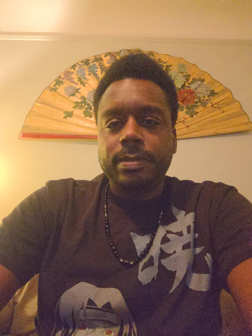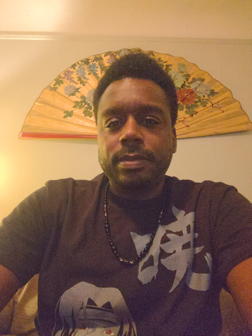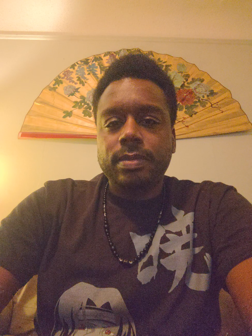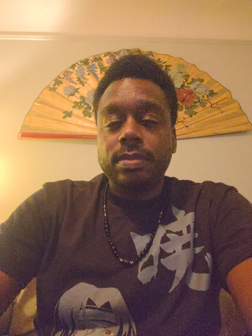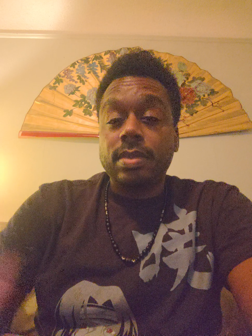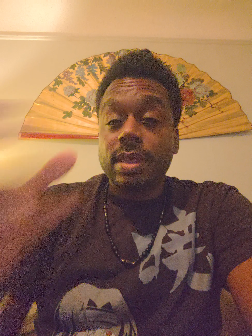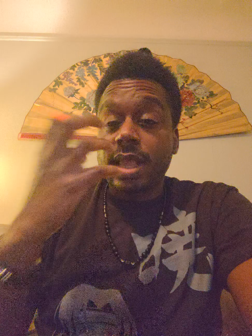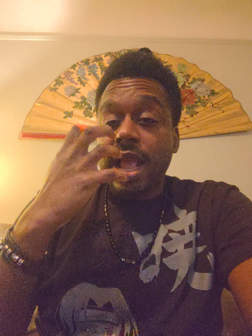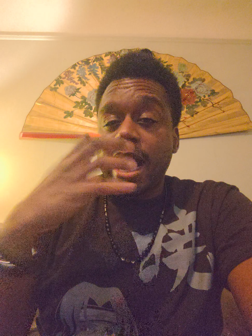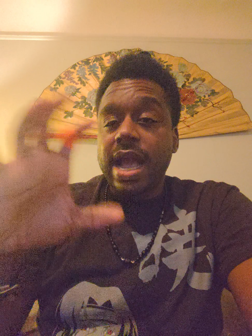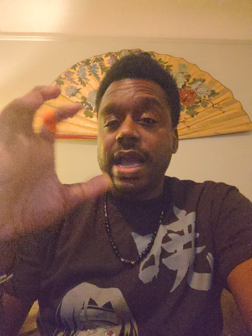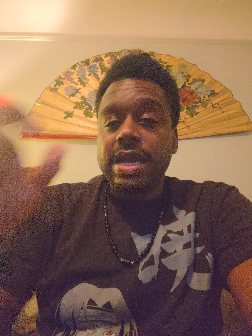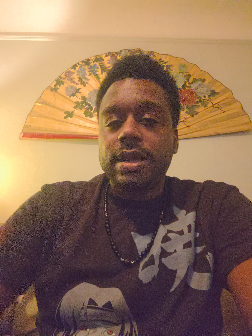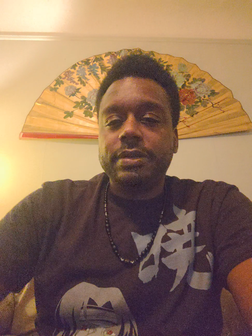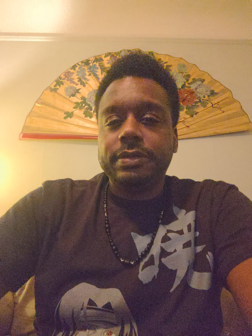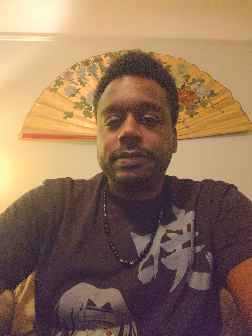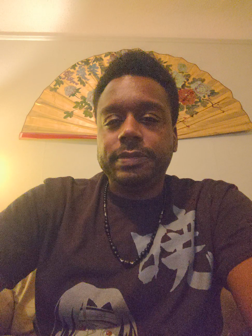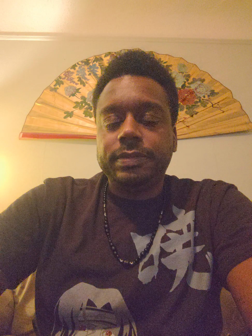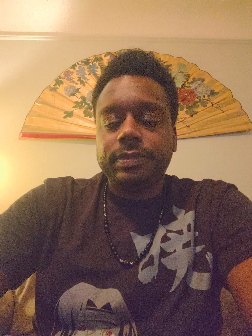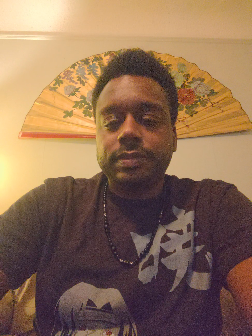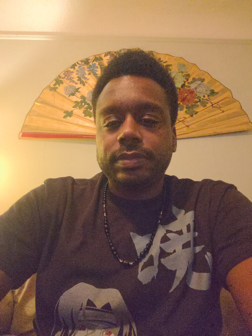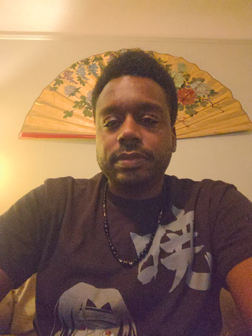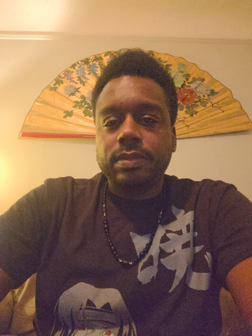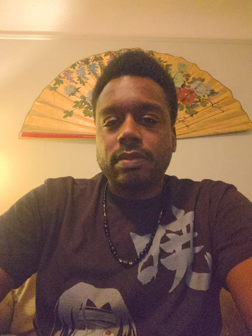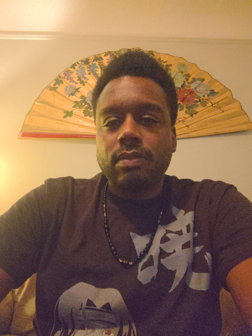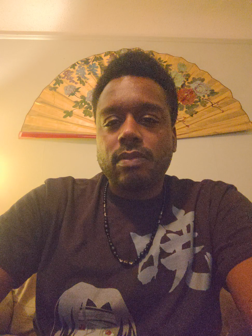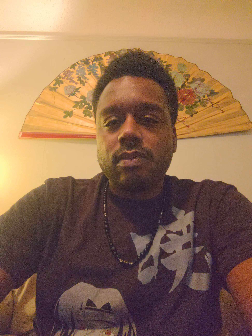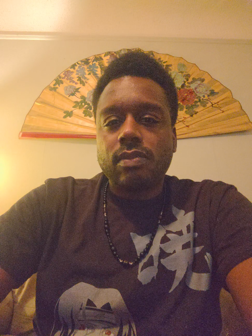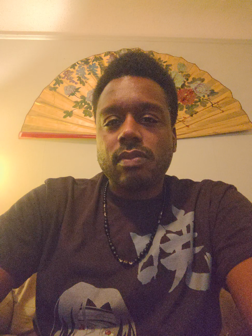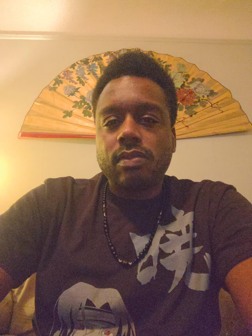hot